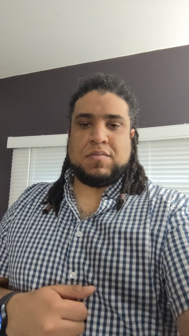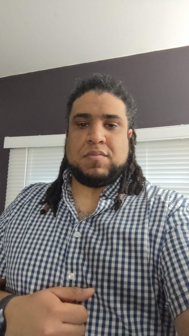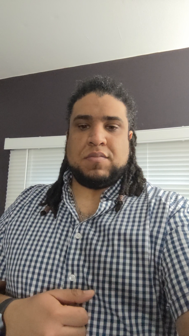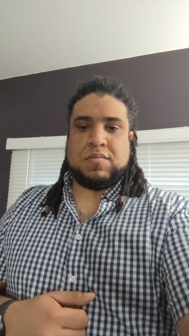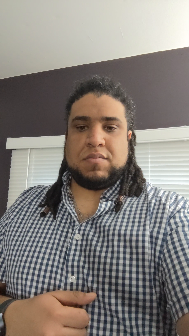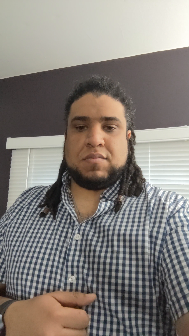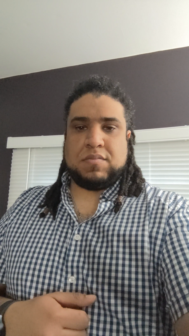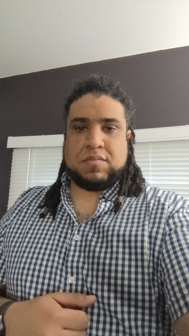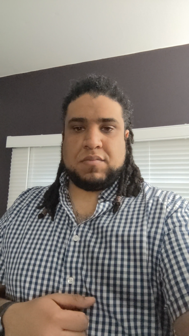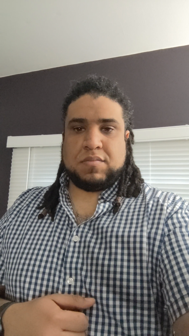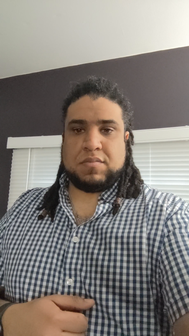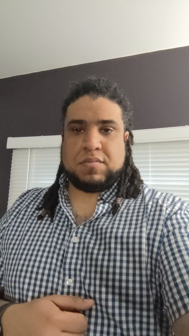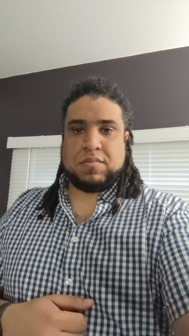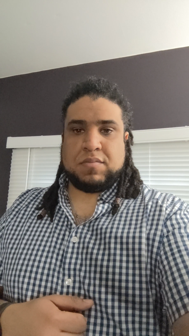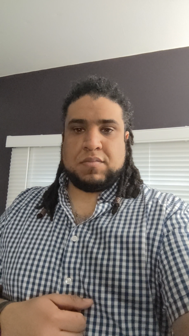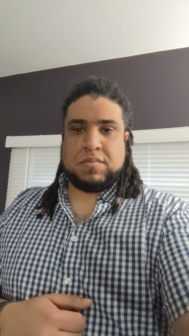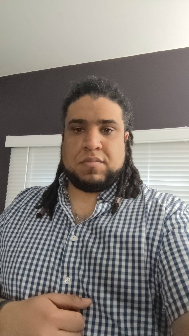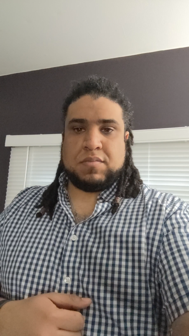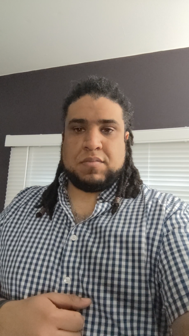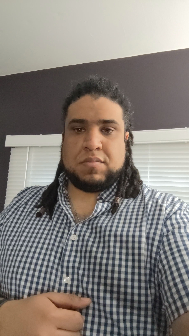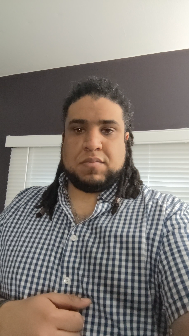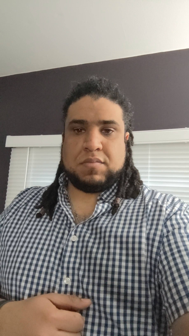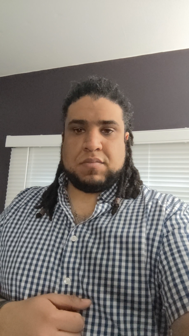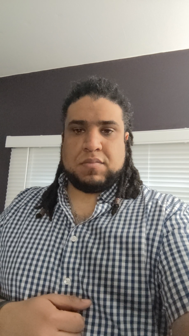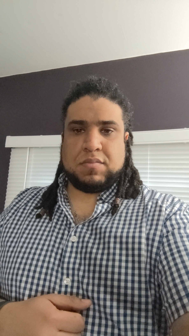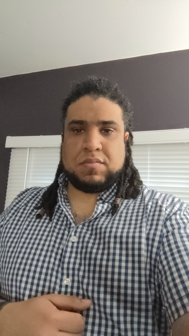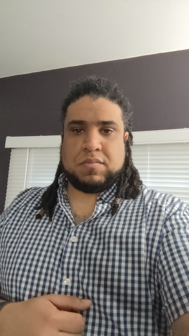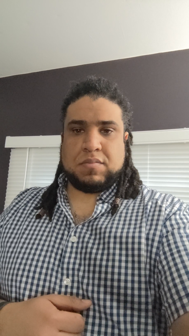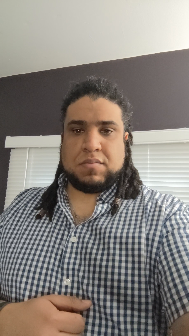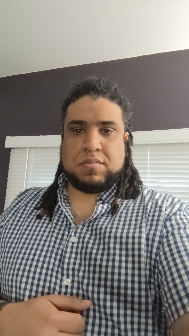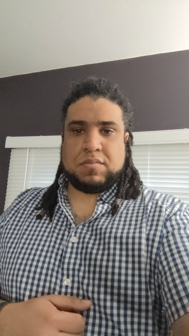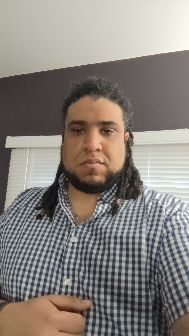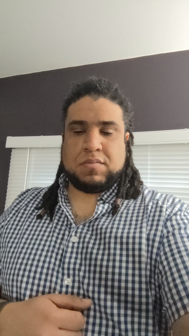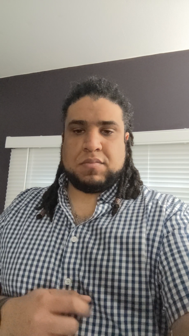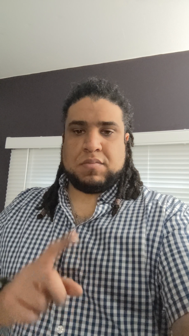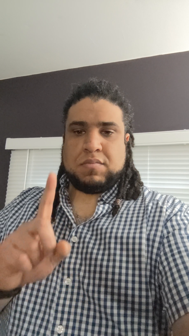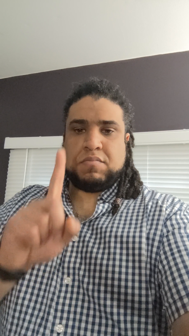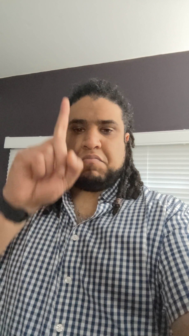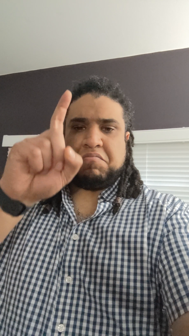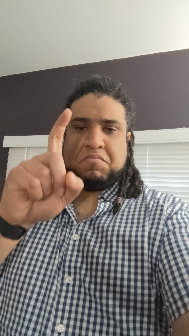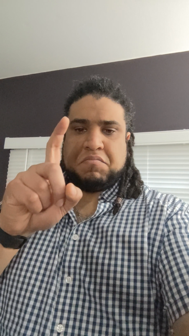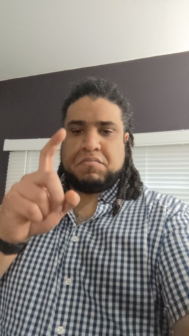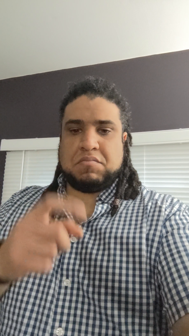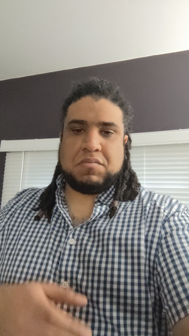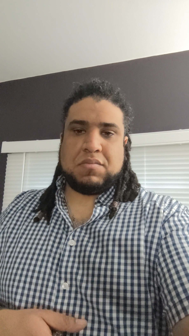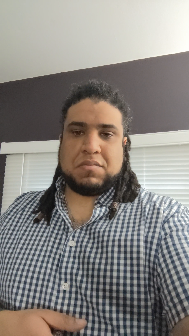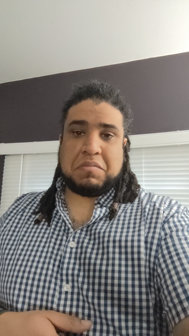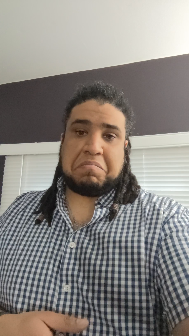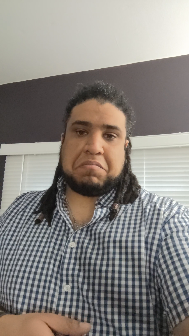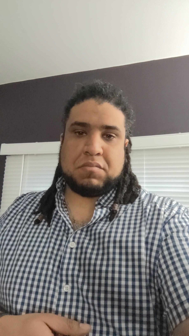bump